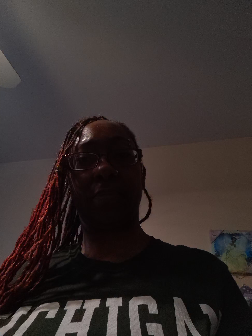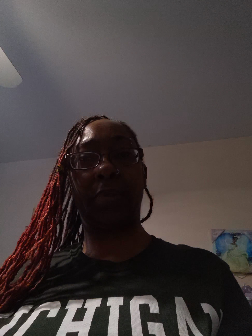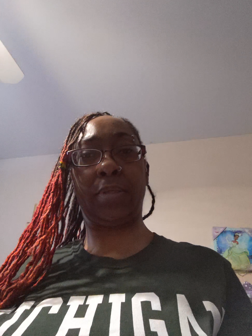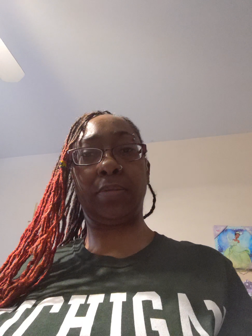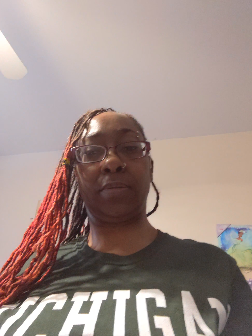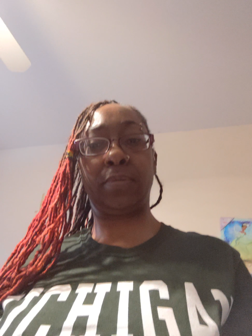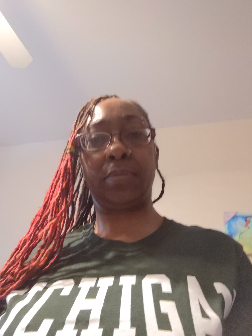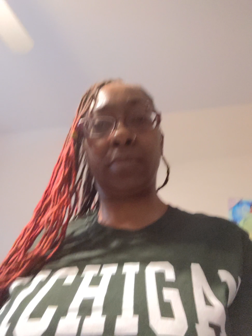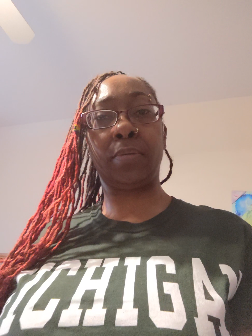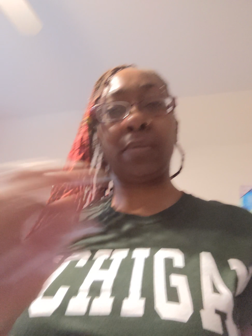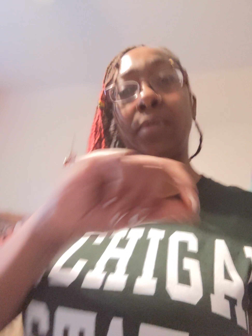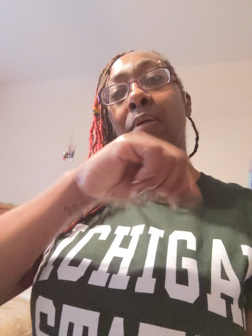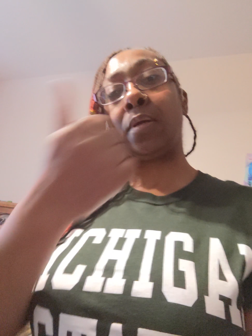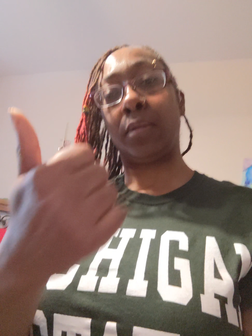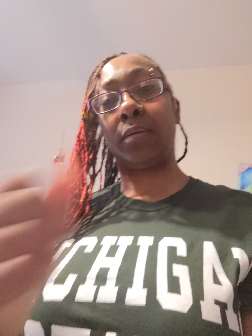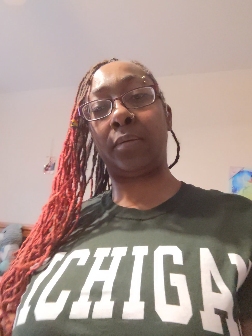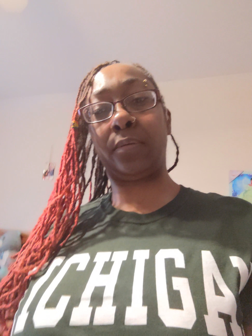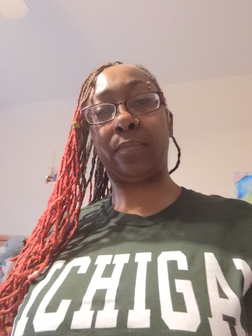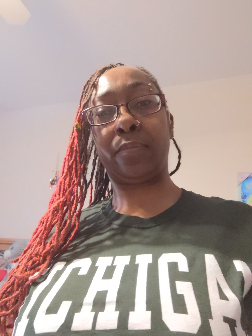another